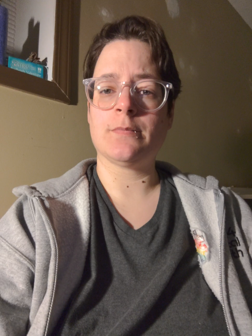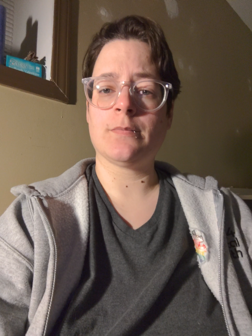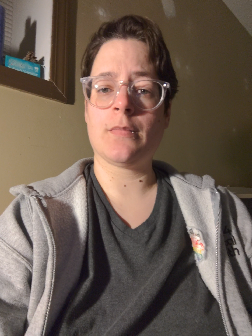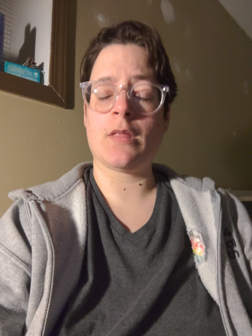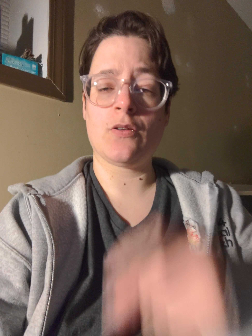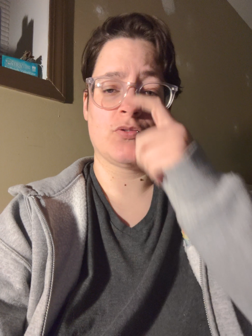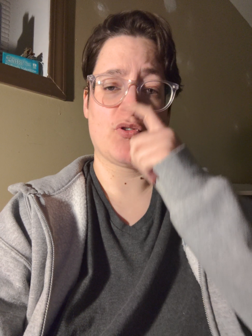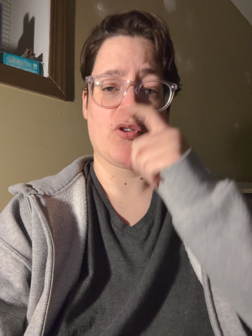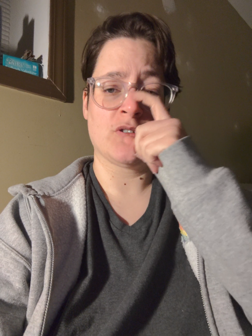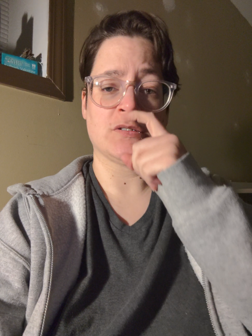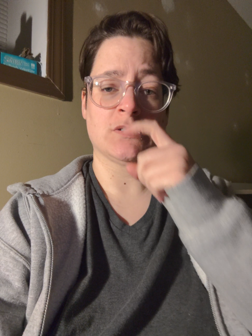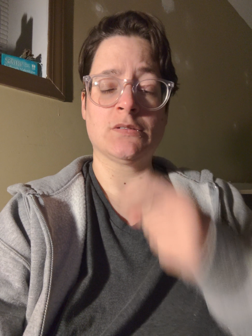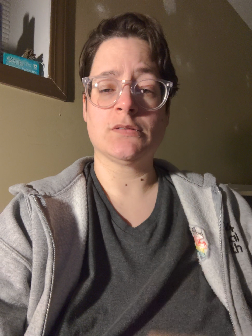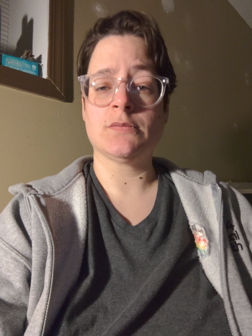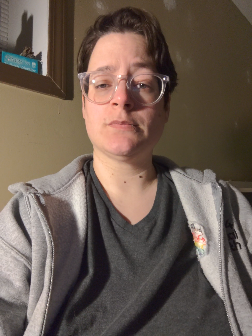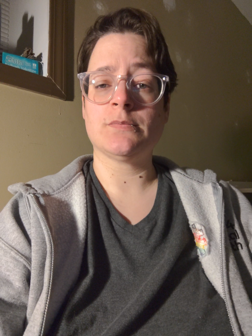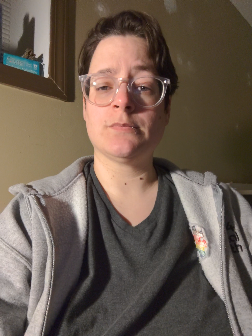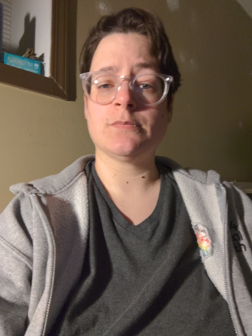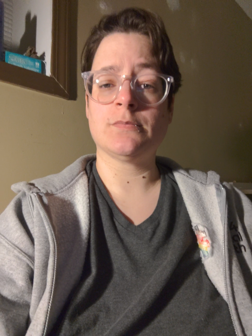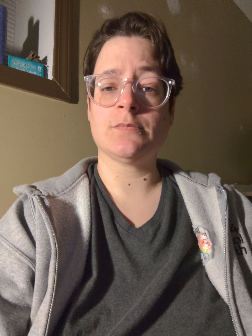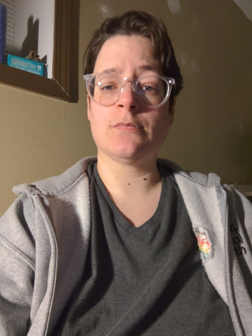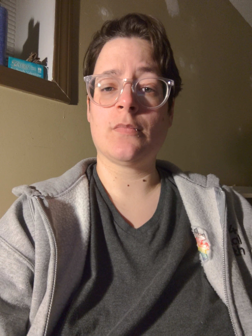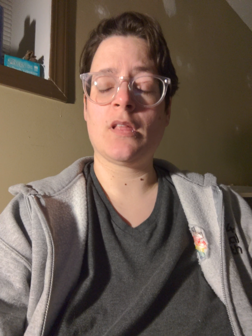doll